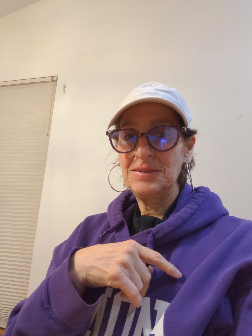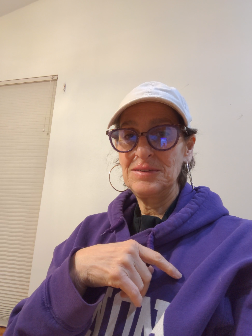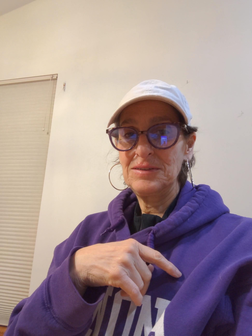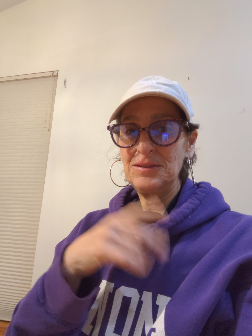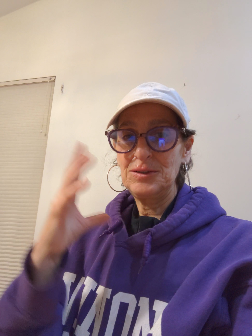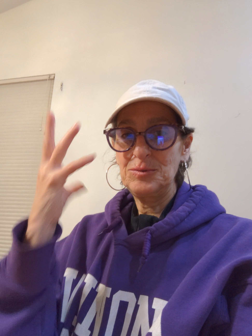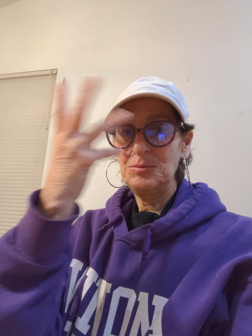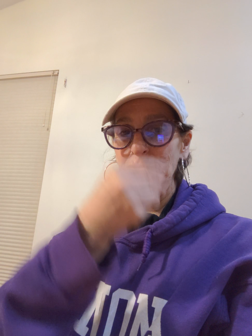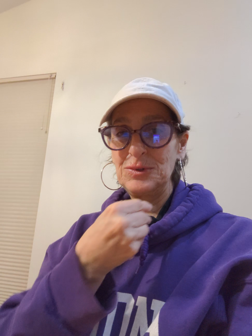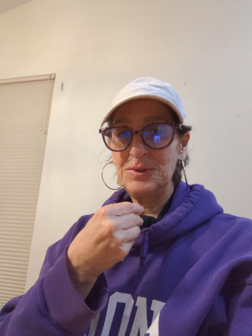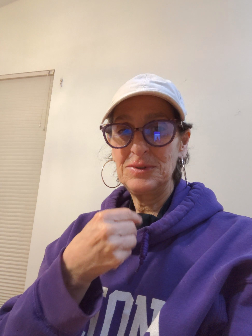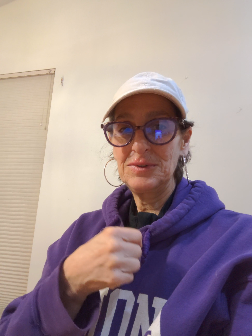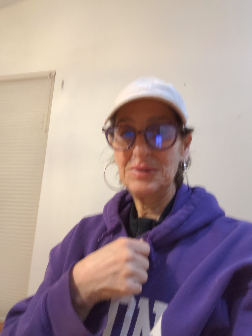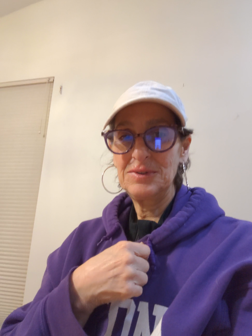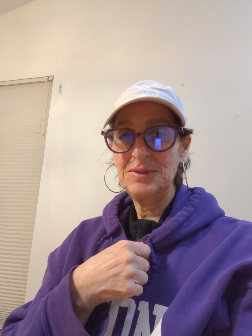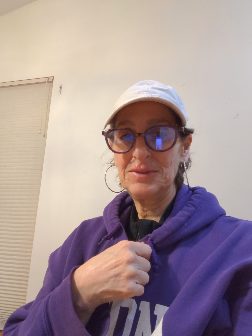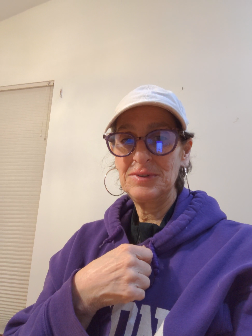pretty